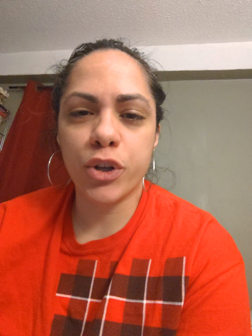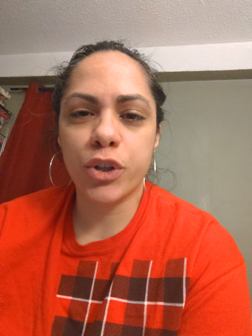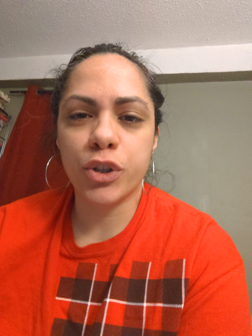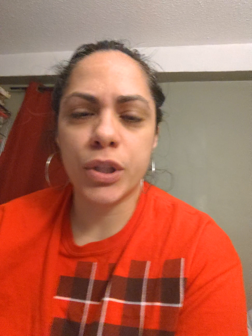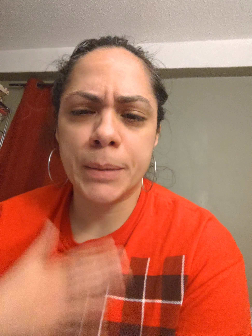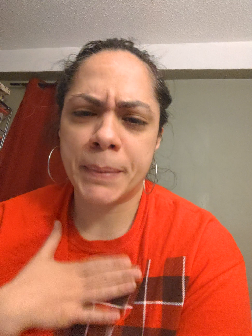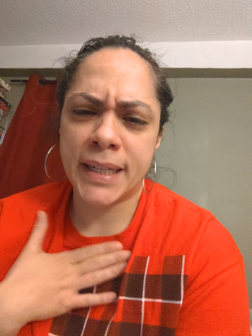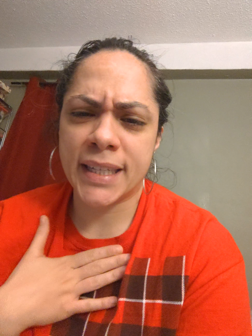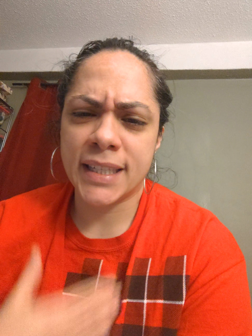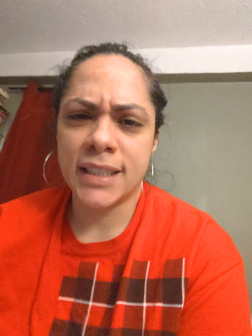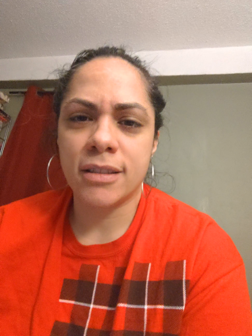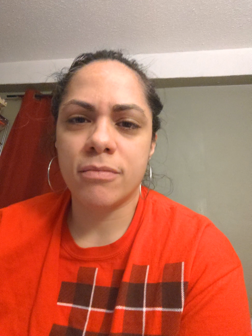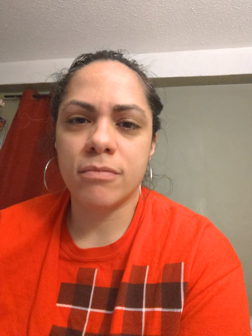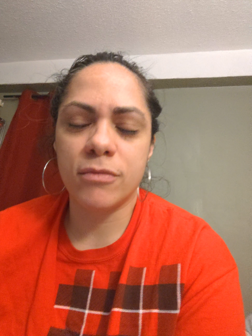please